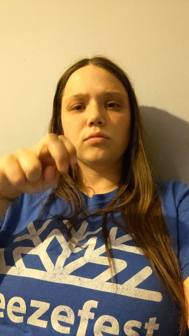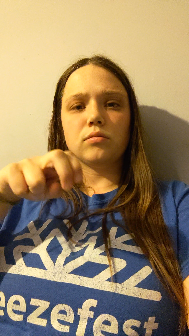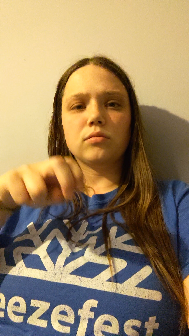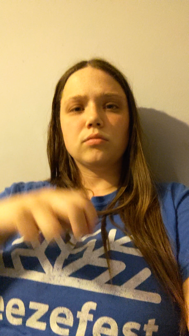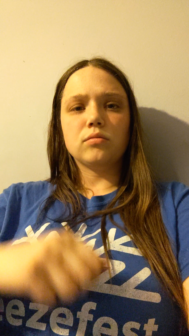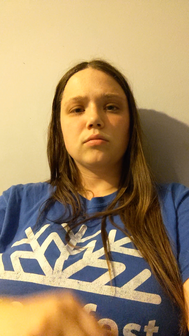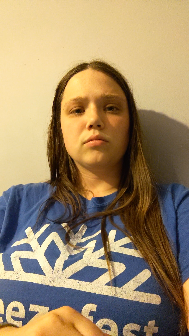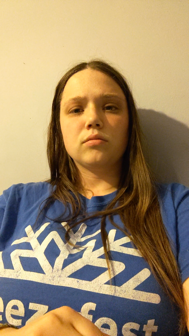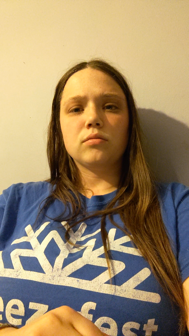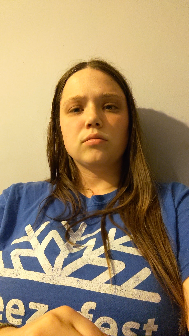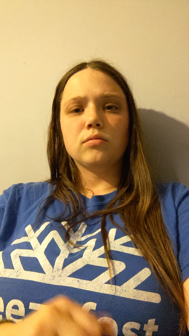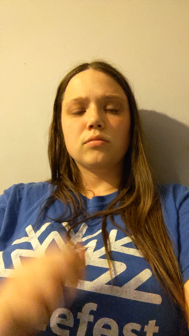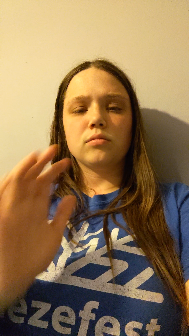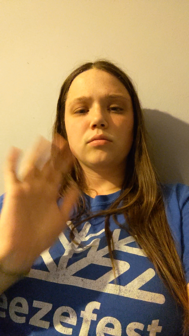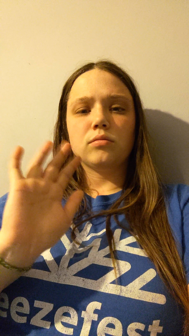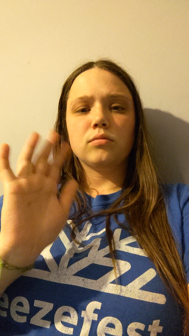hi